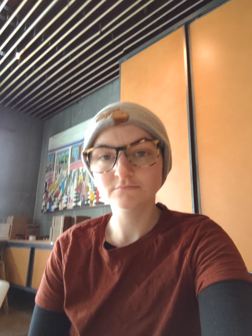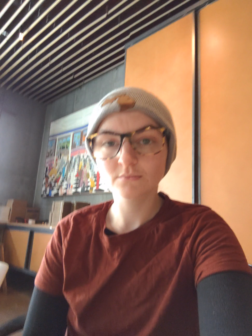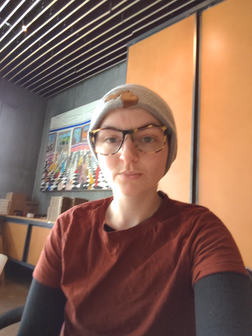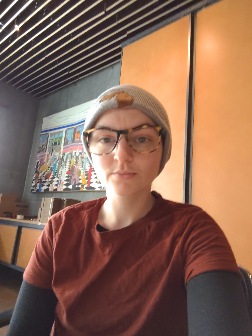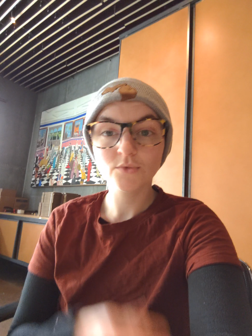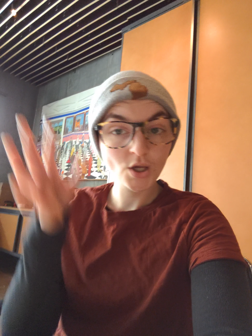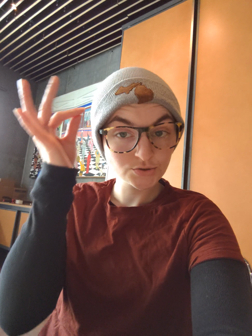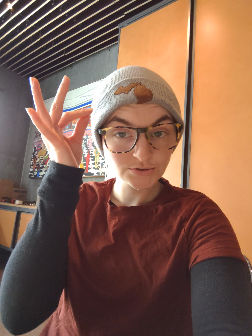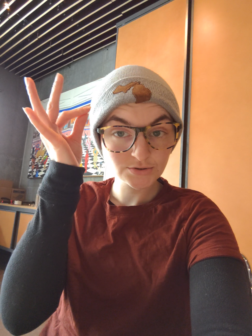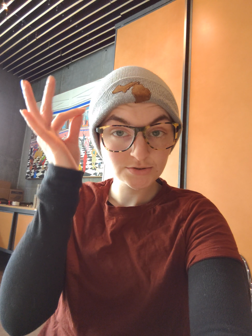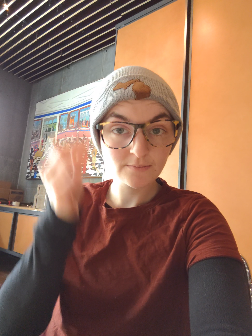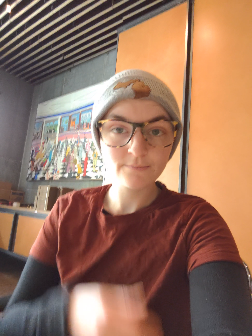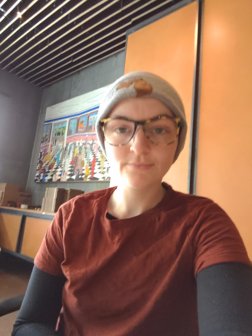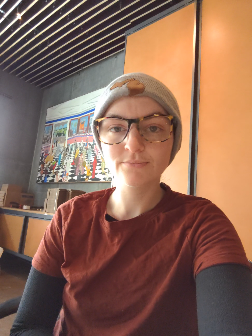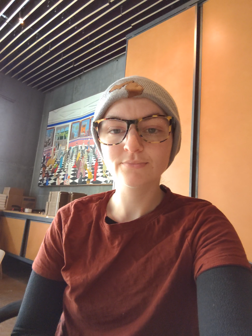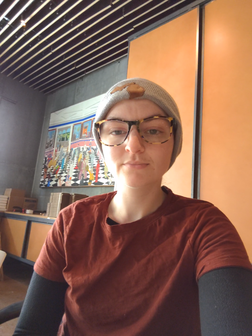hair